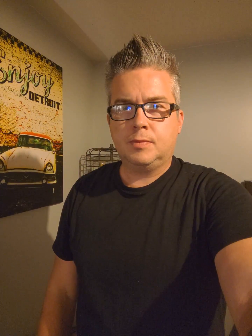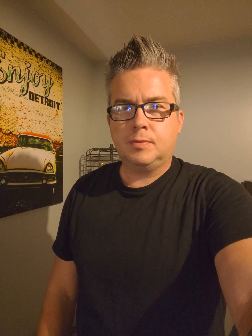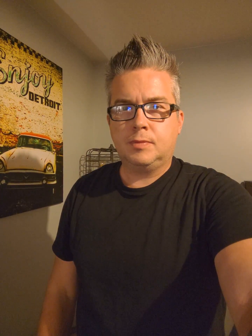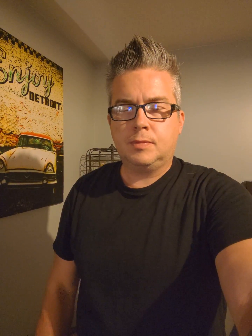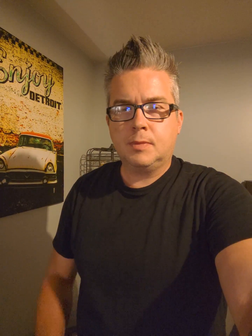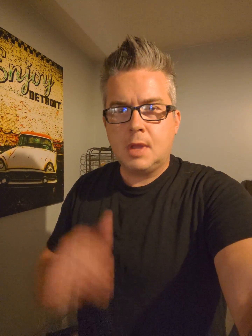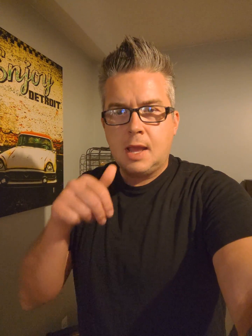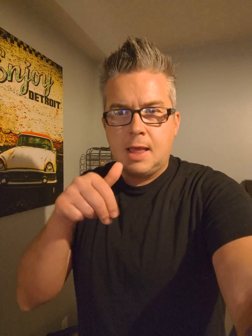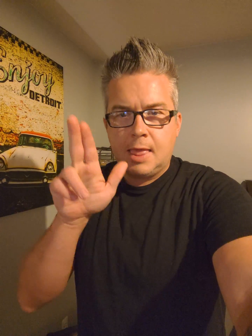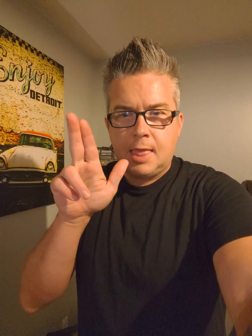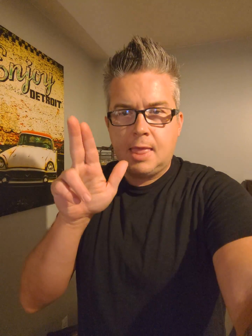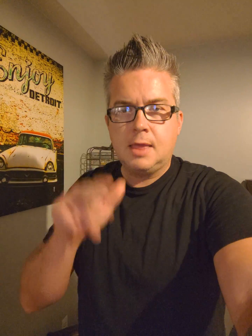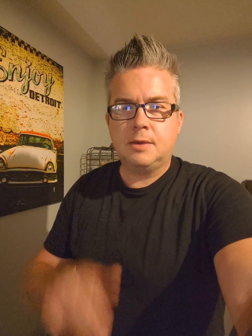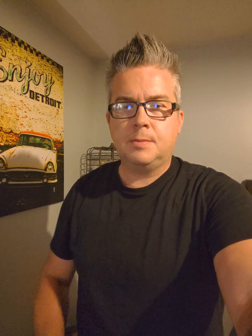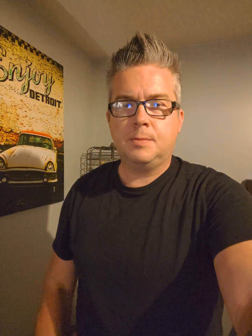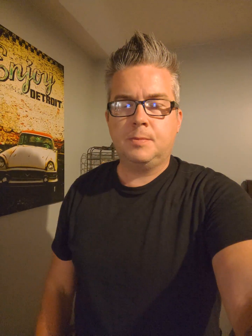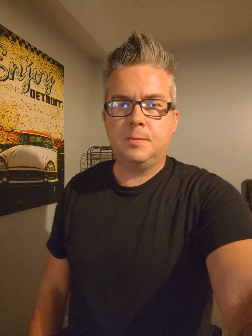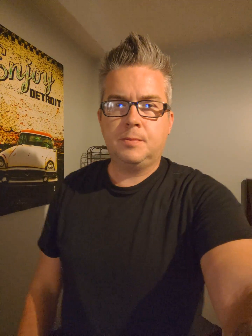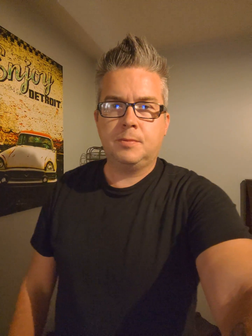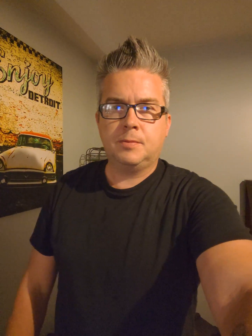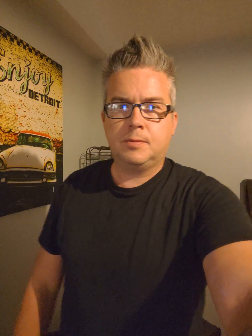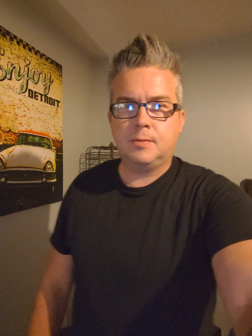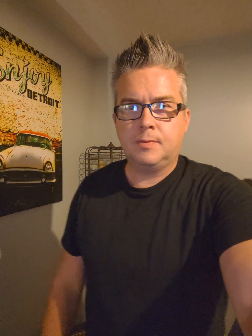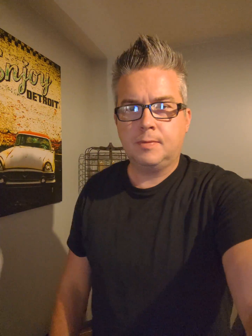lick